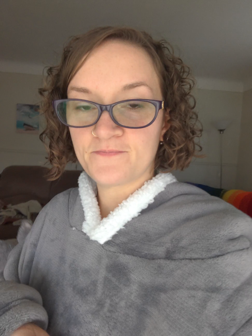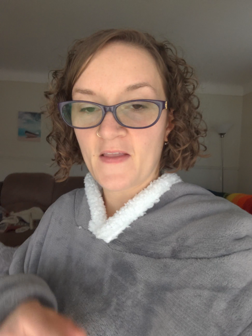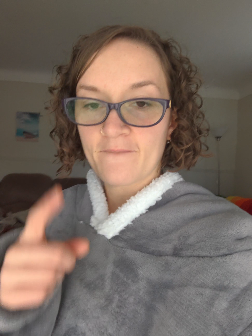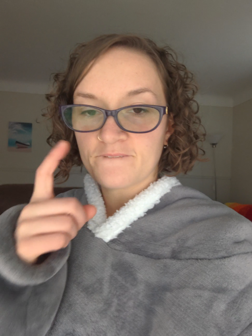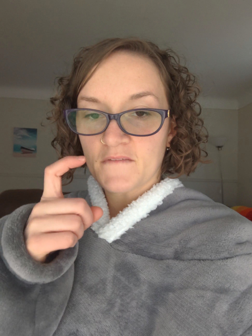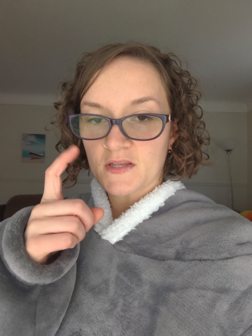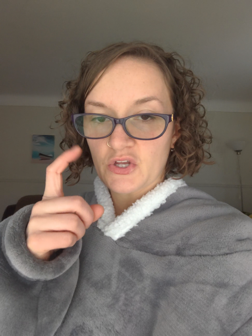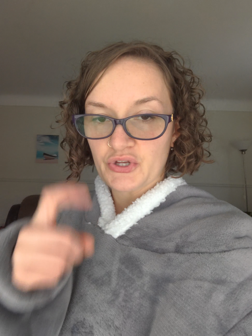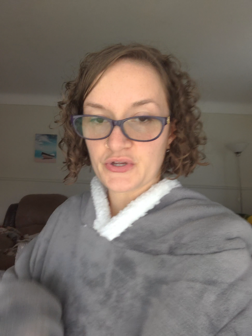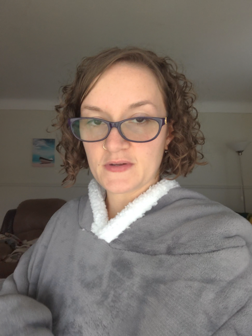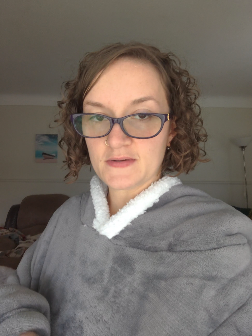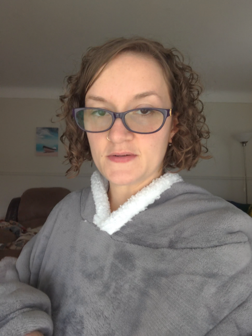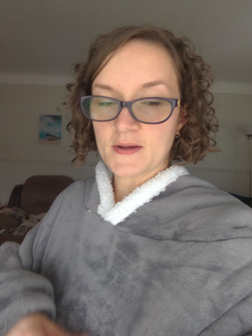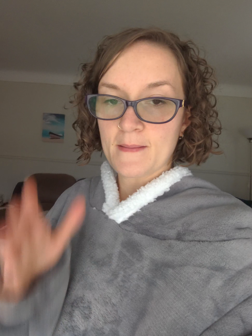finger